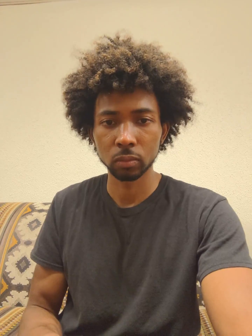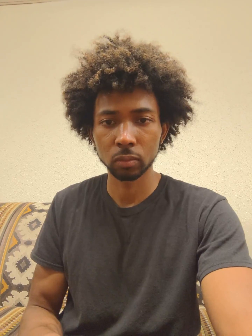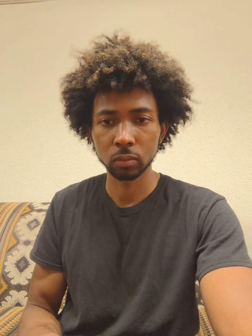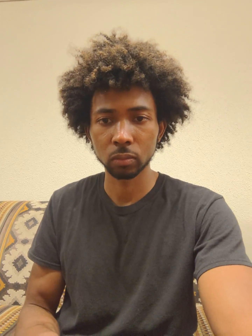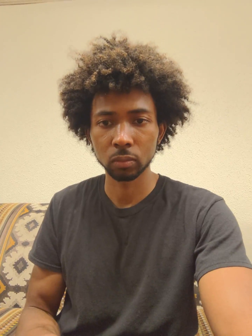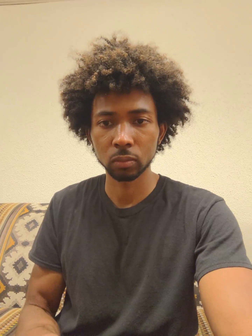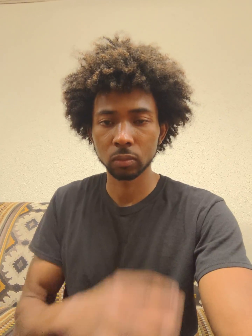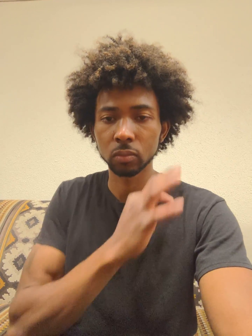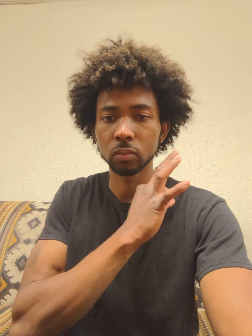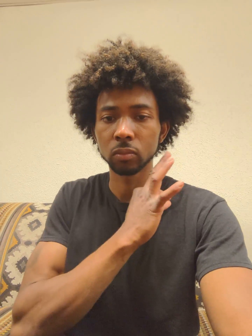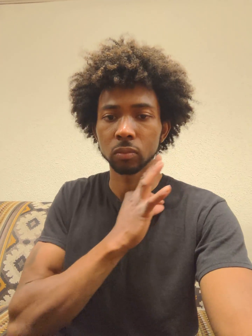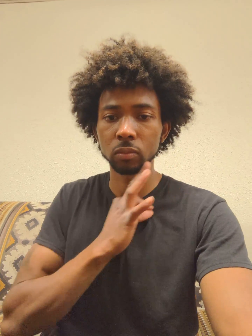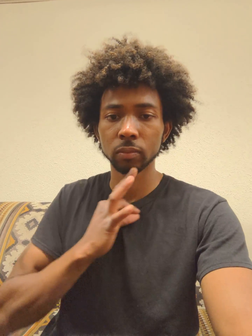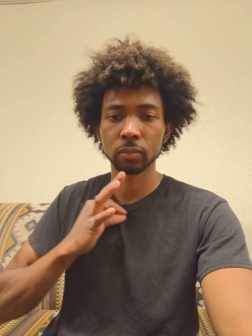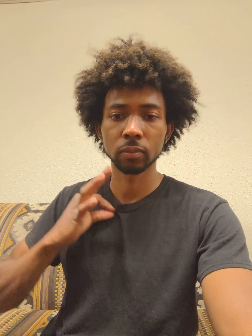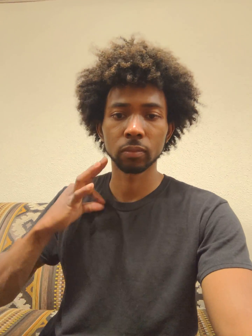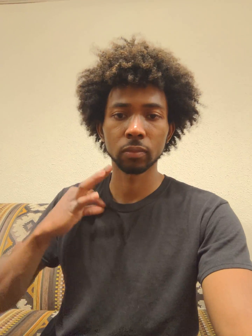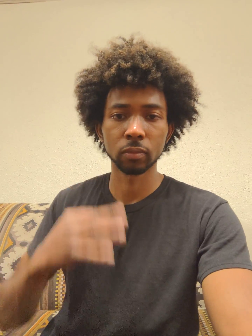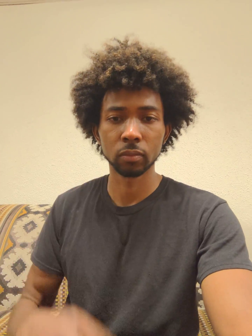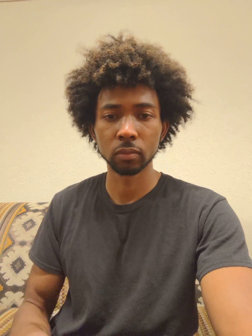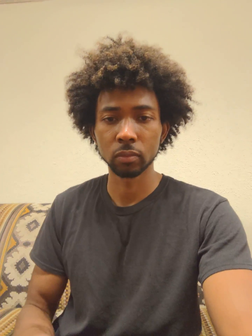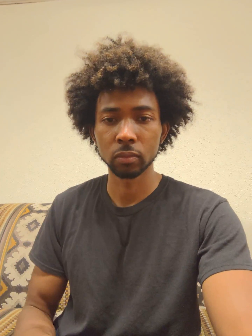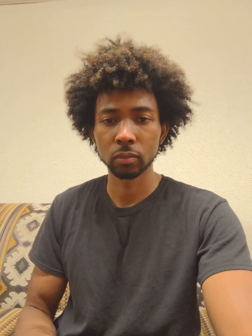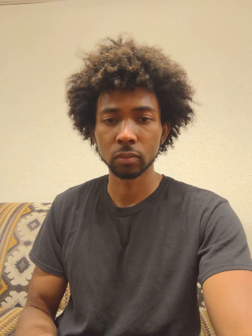beads